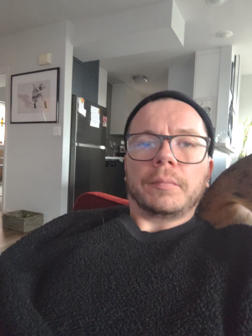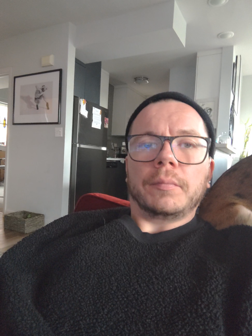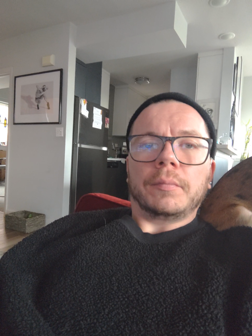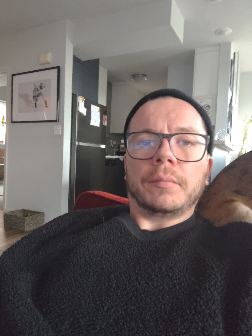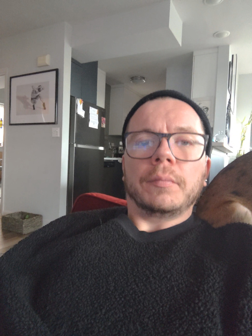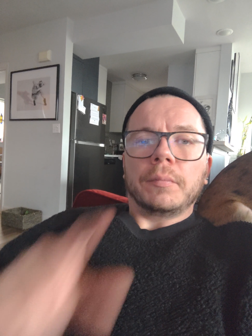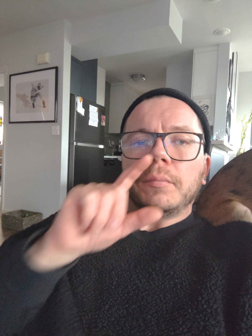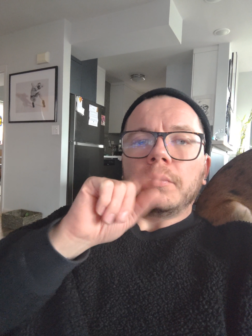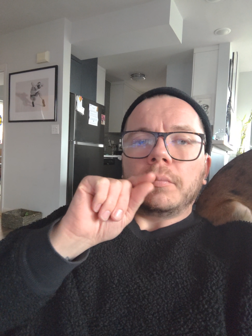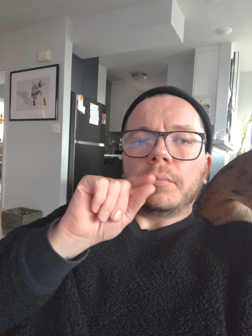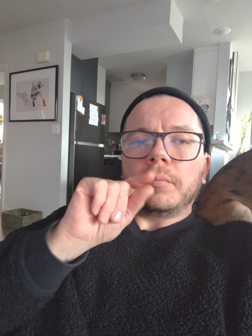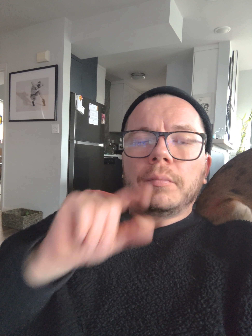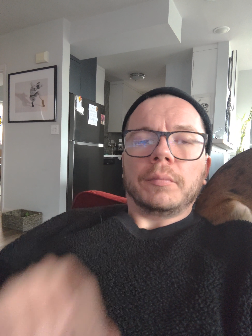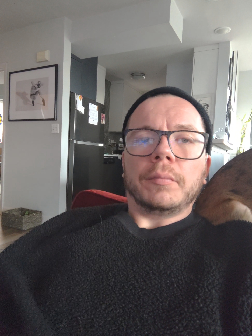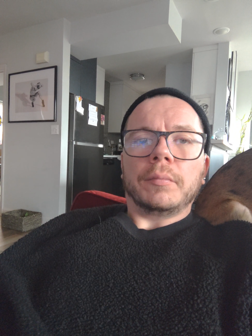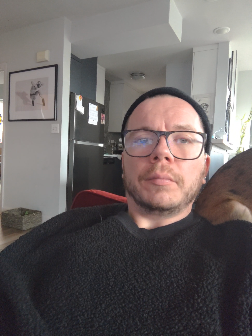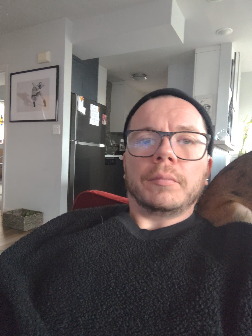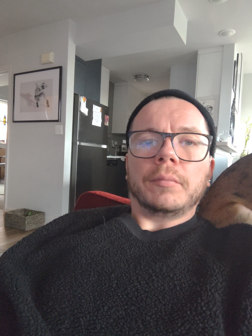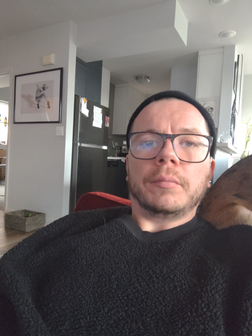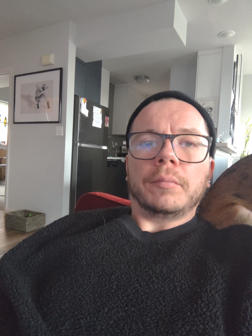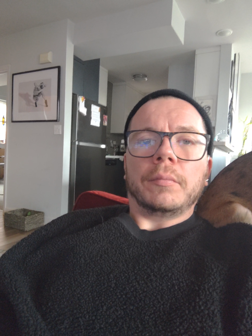bird